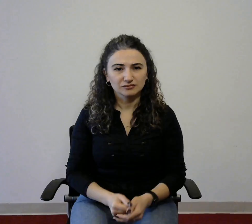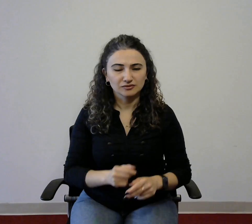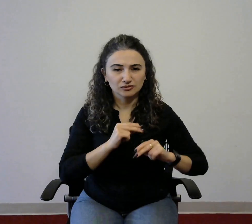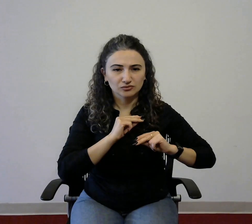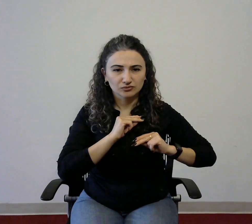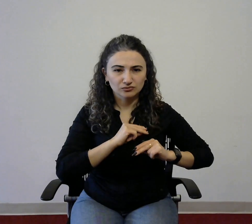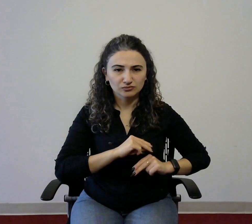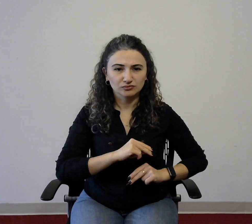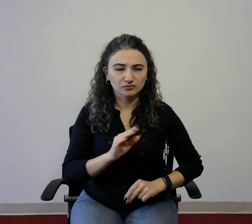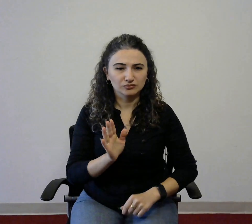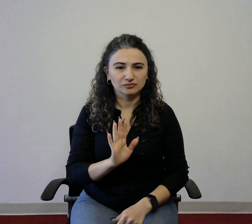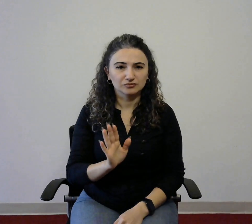zəhmət olmasa